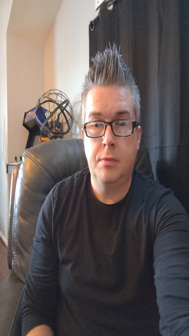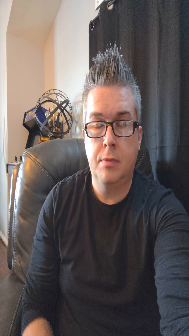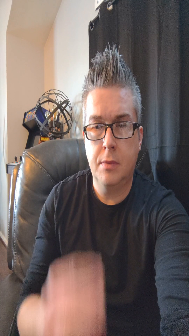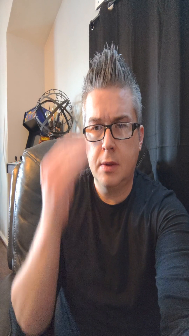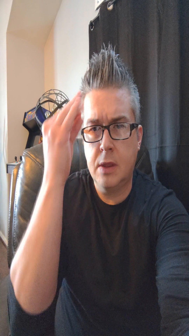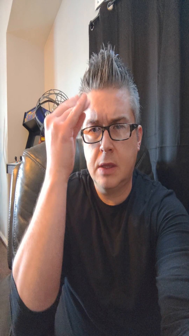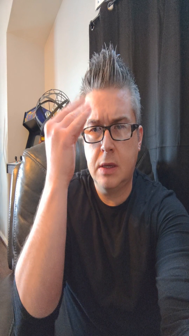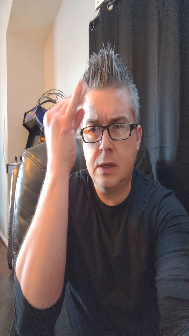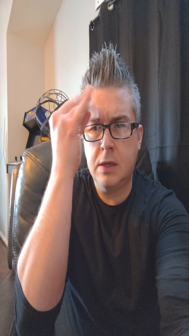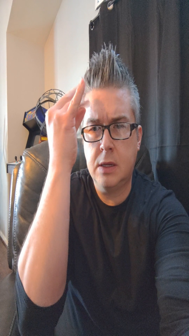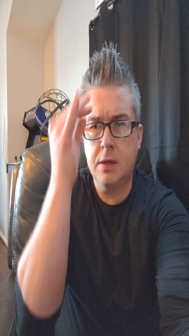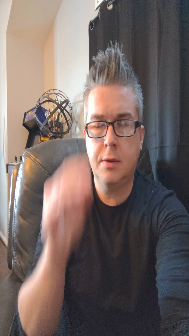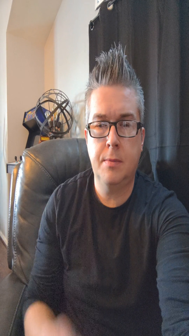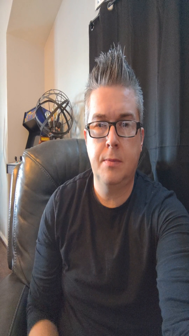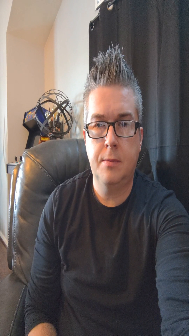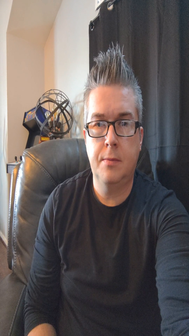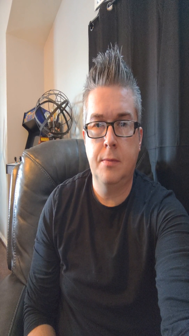think